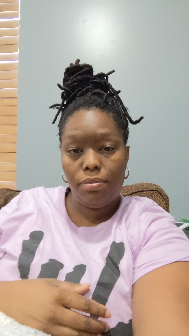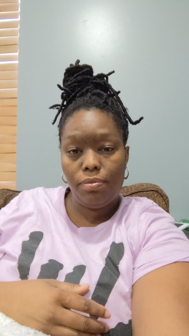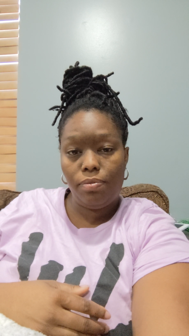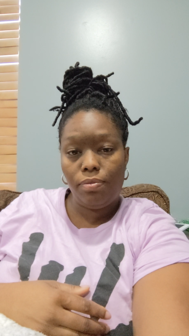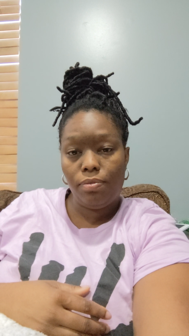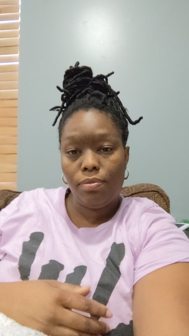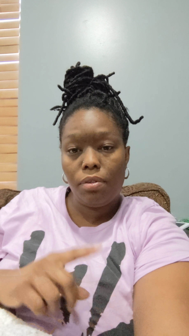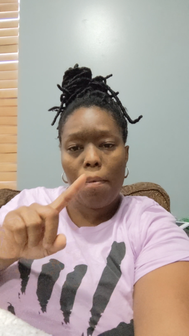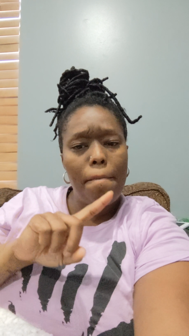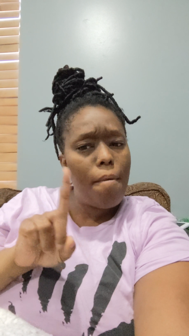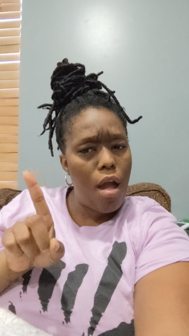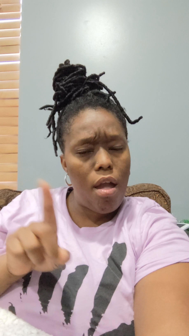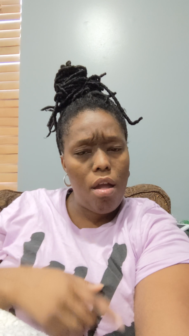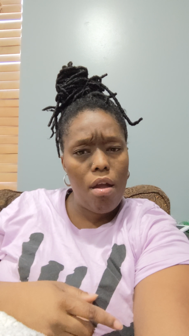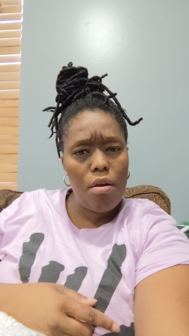but